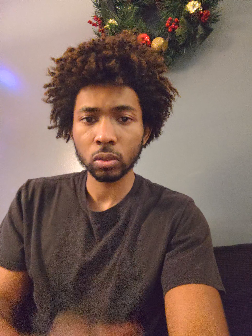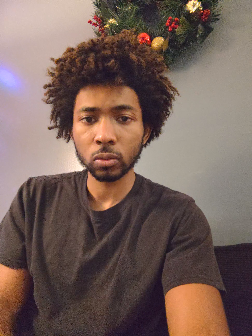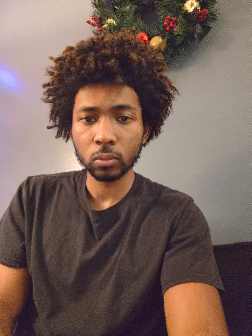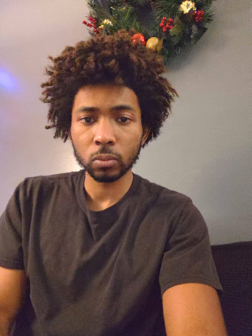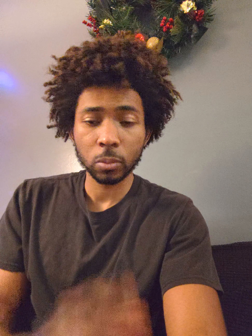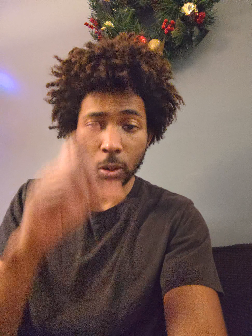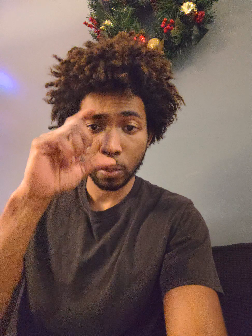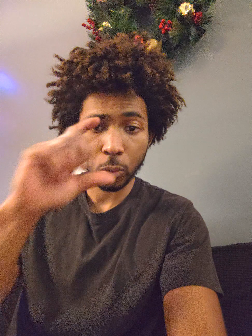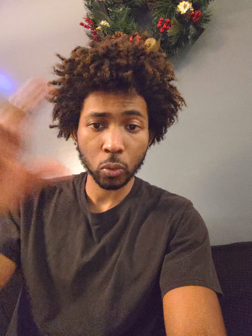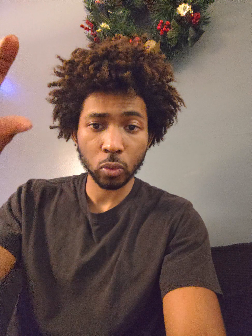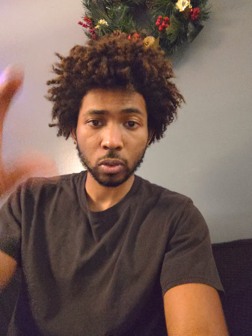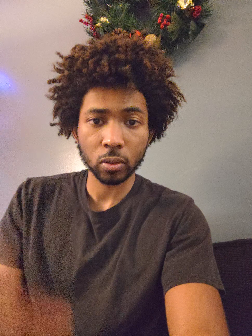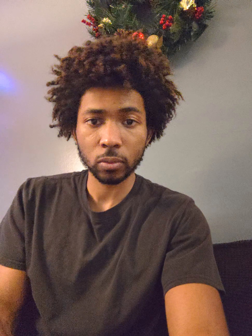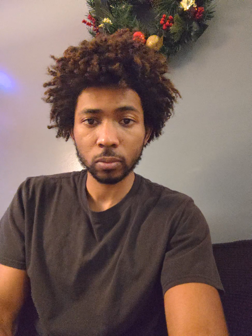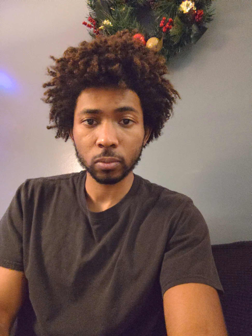moon